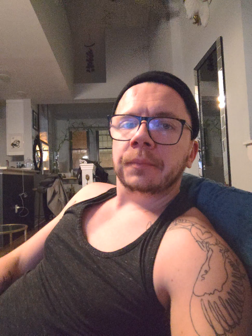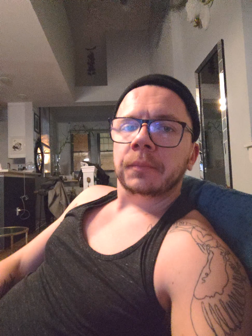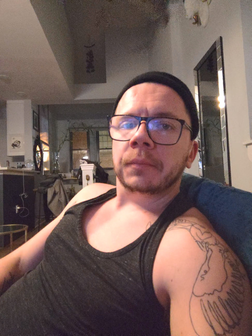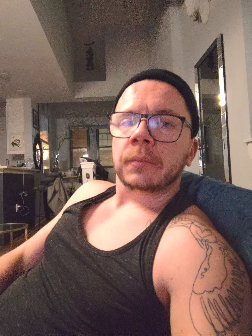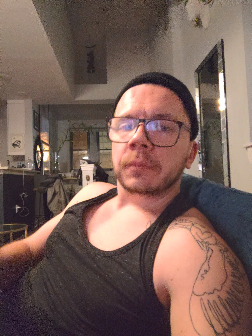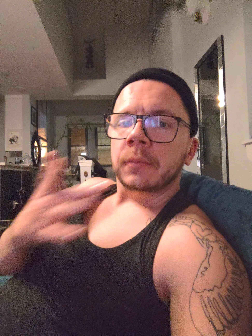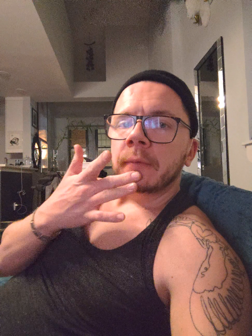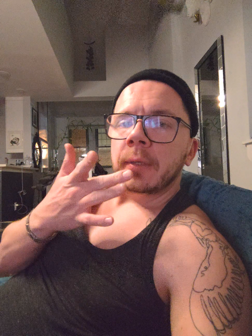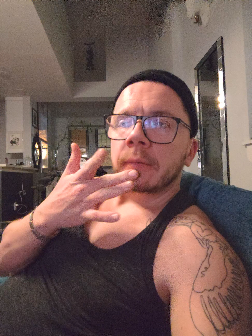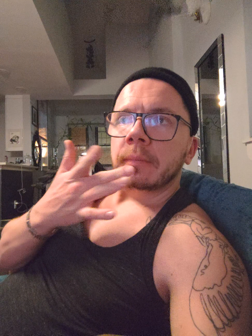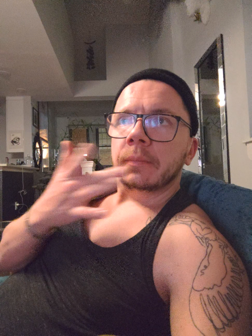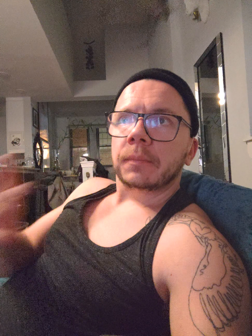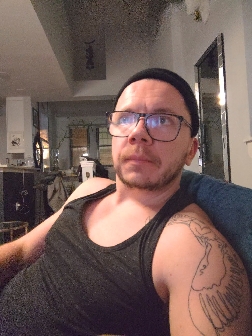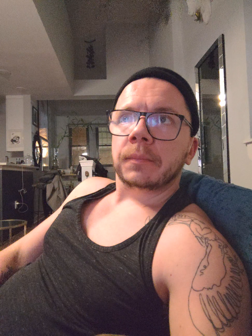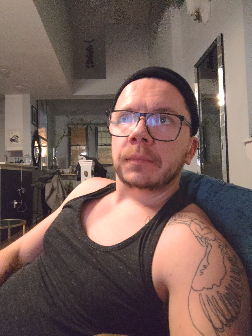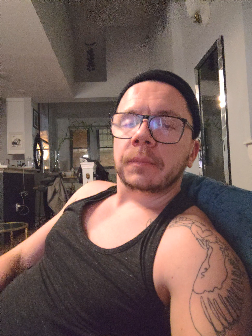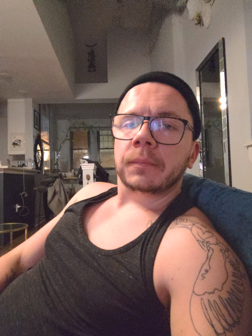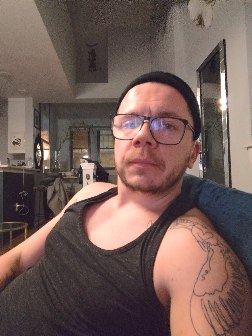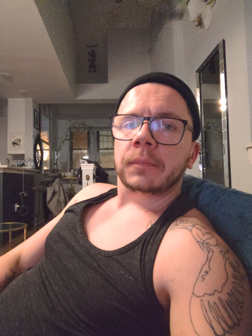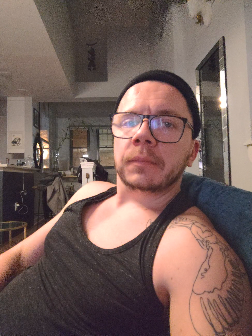taste